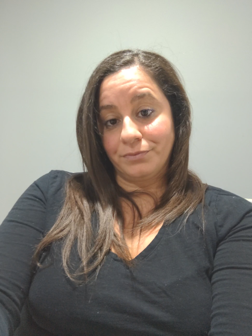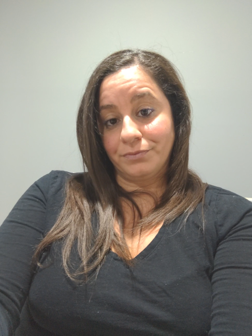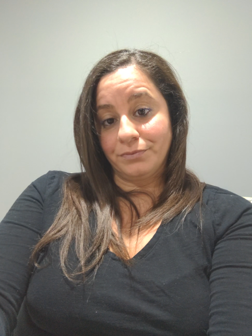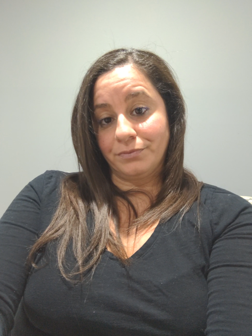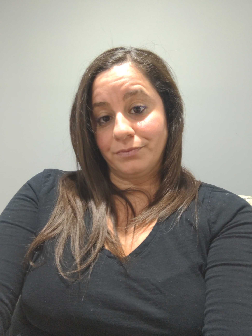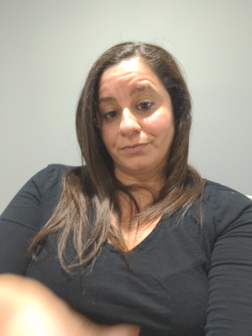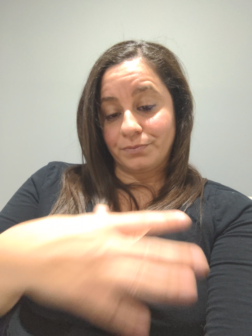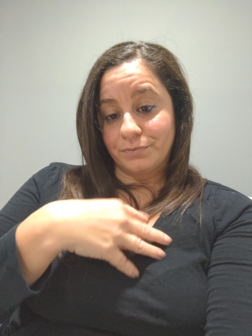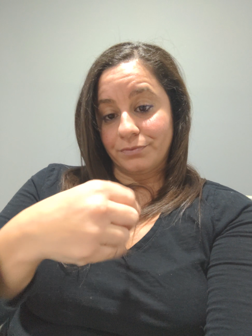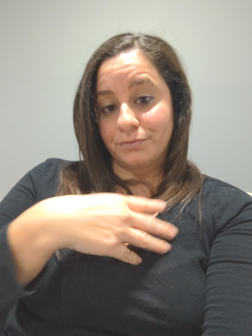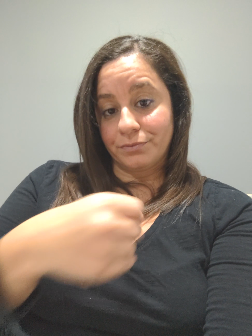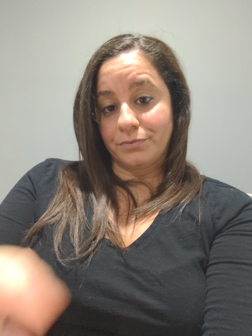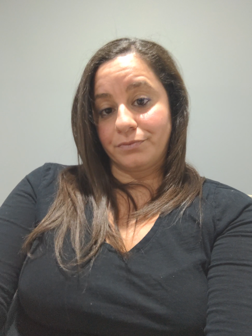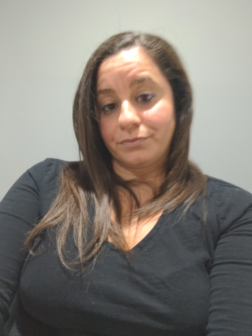white